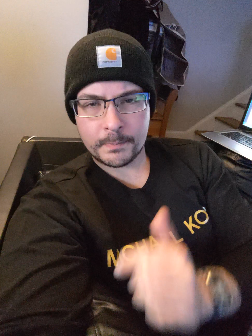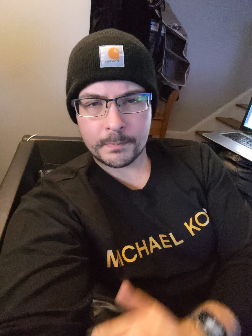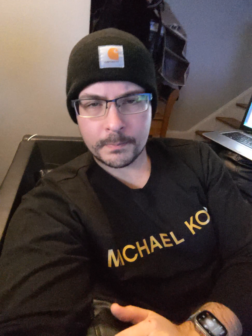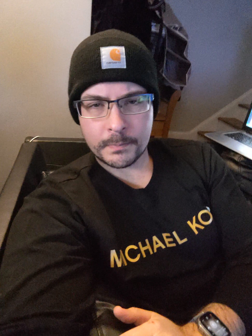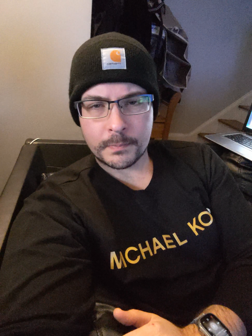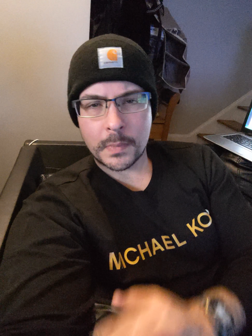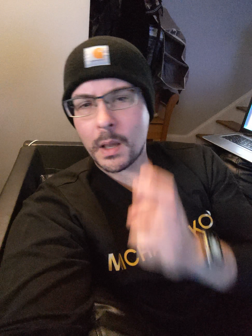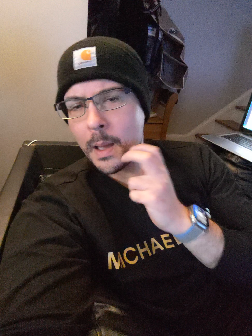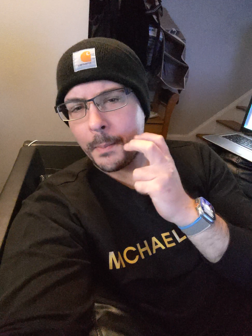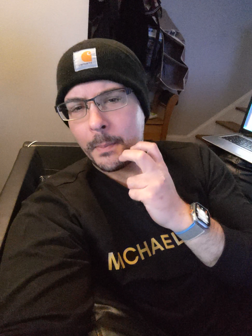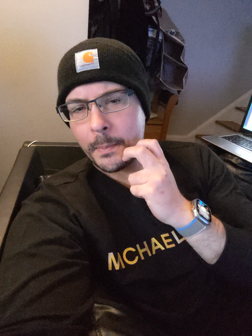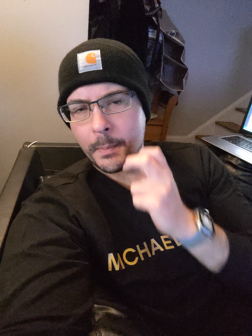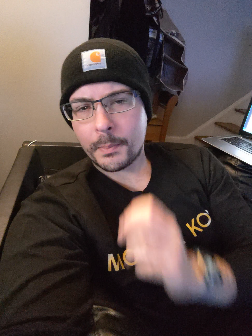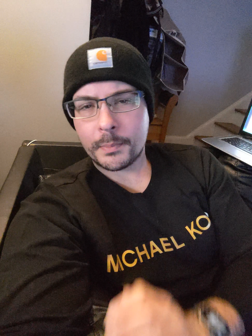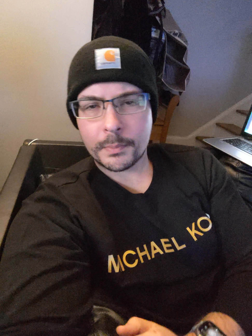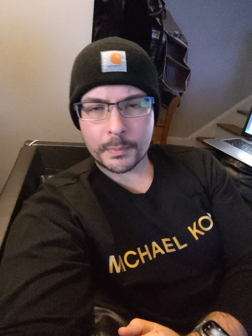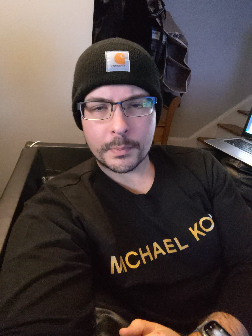gum